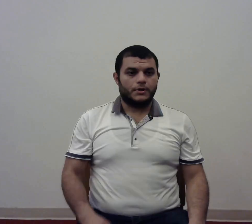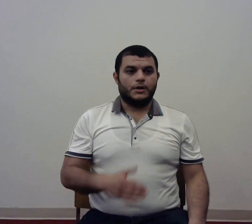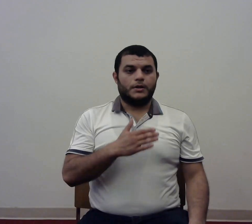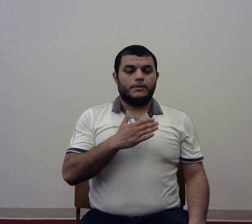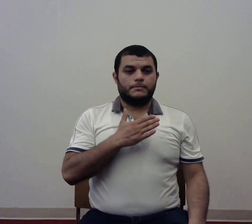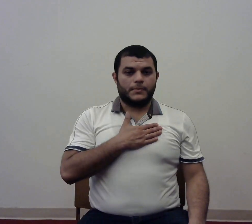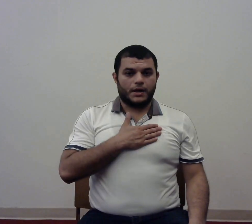mən